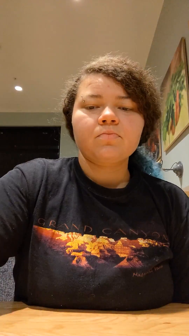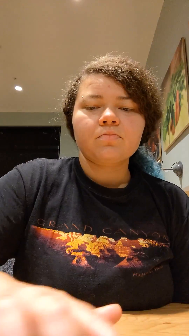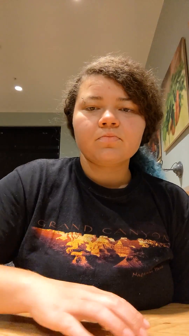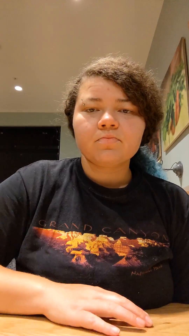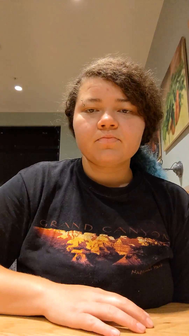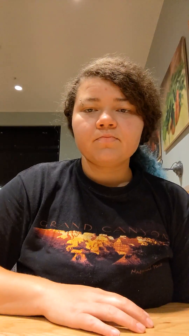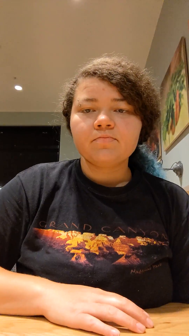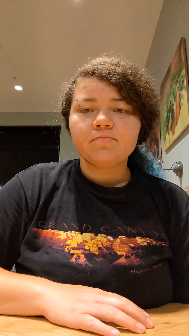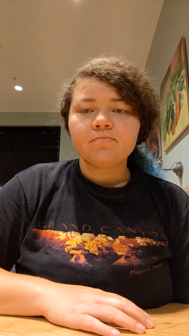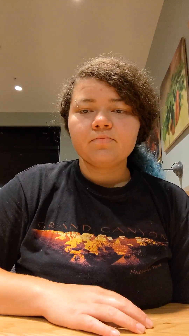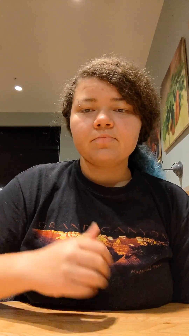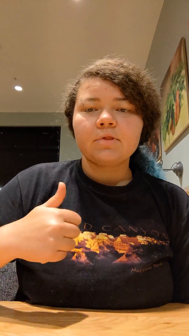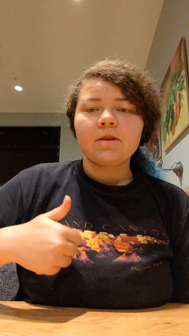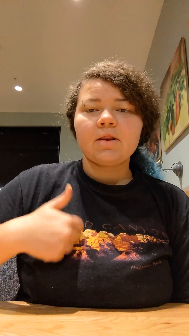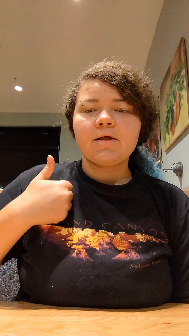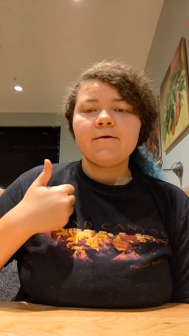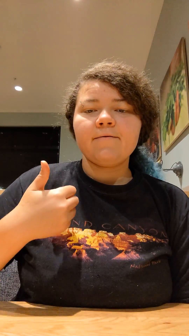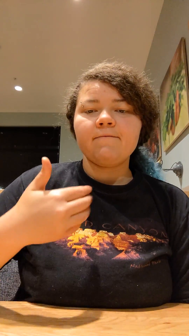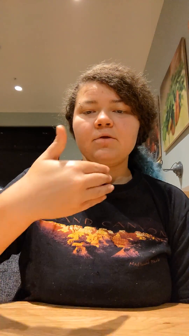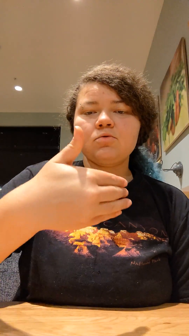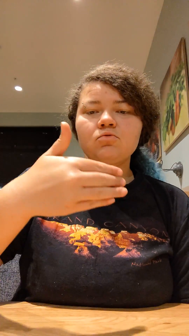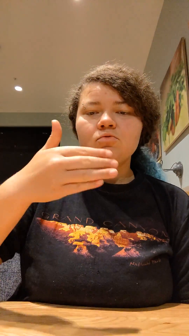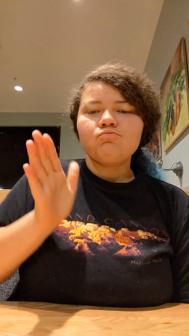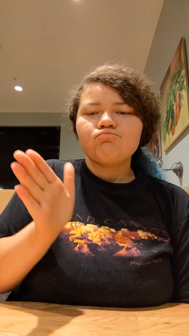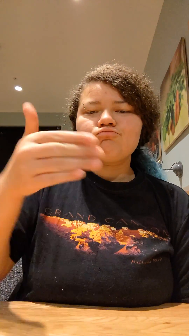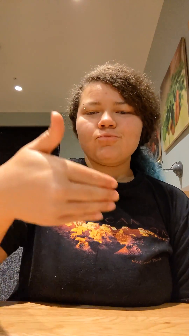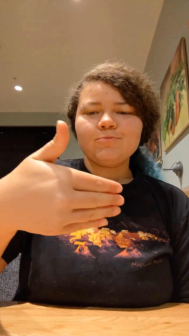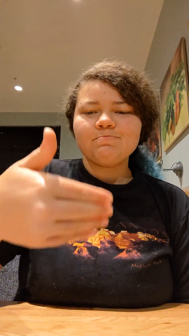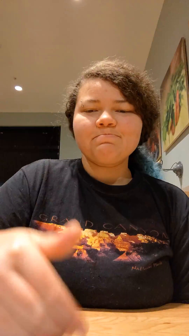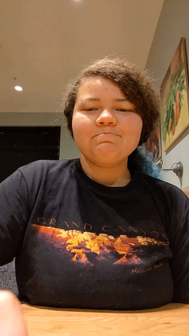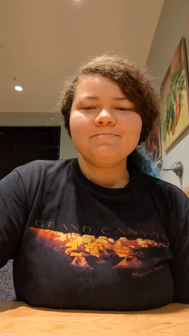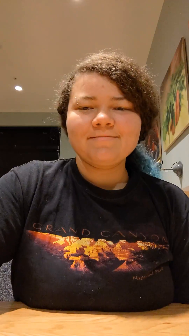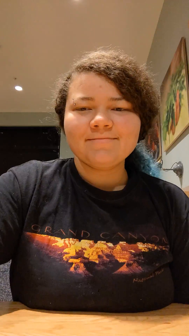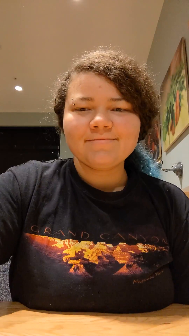living room